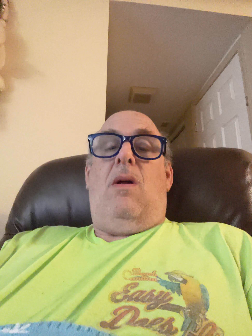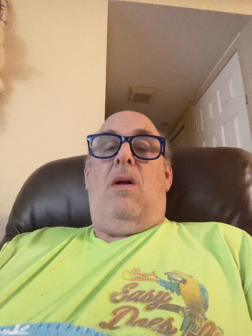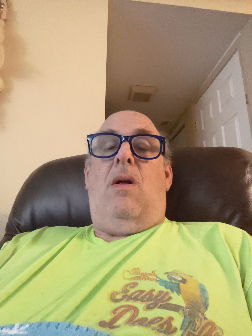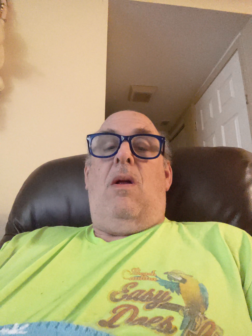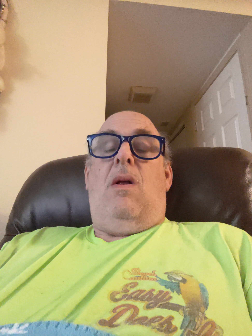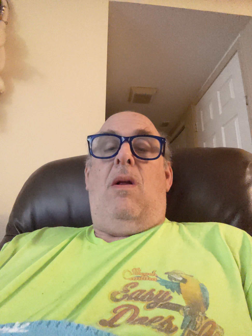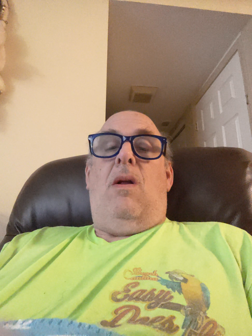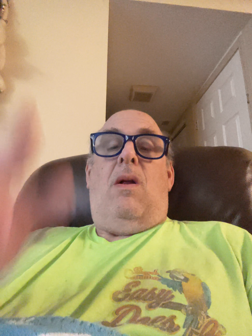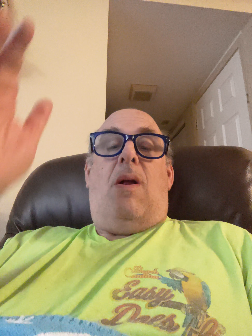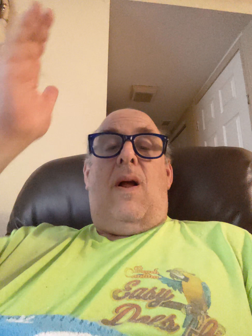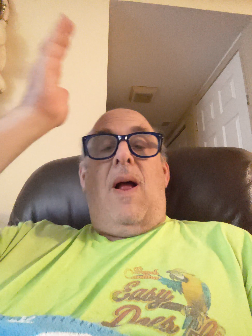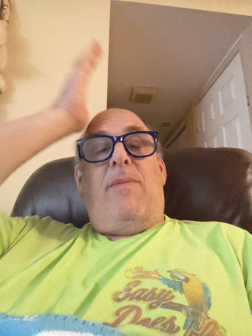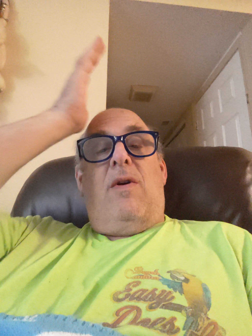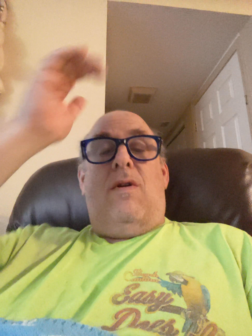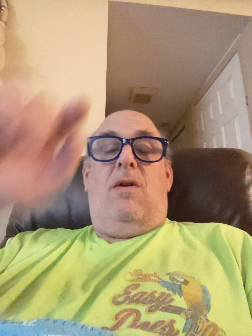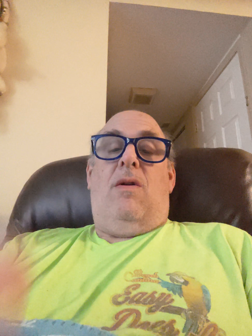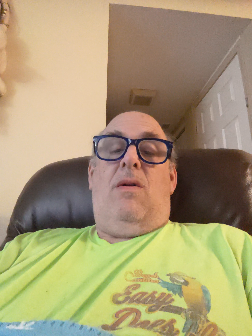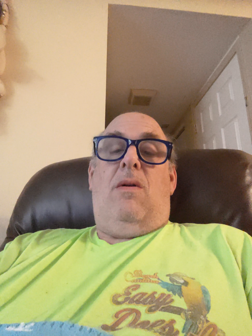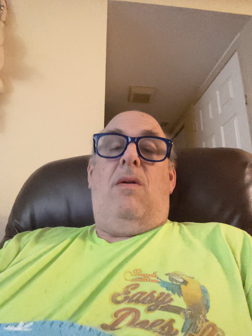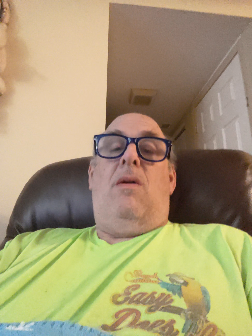garbage